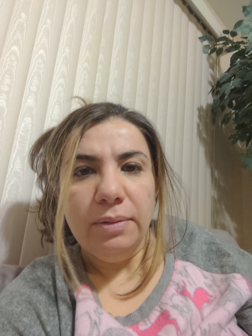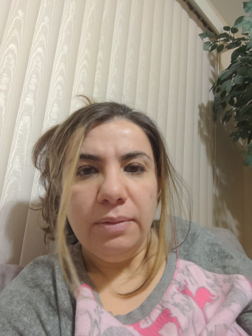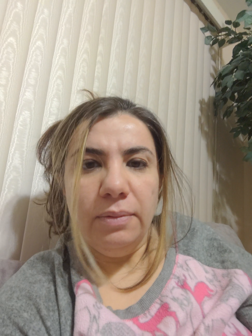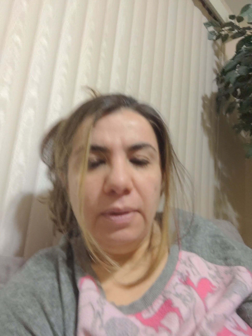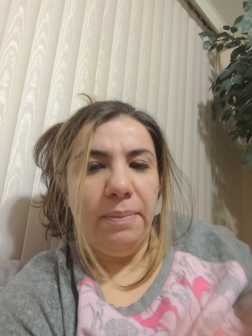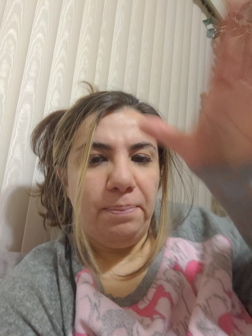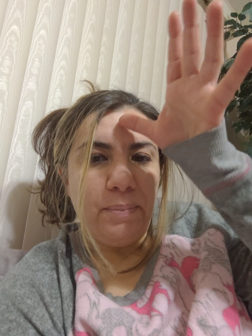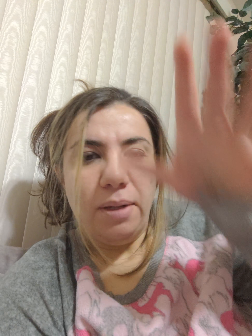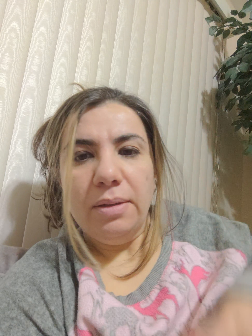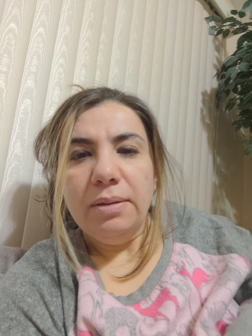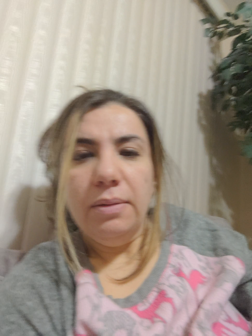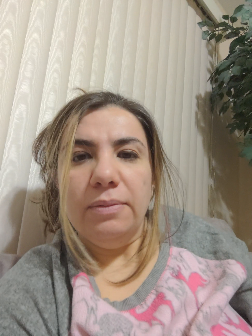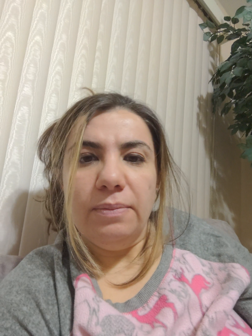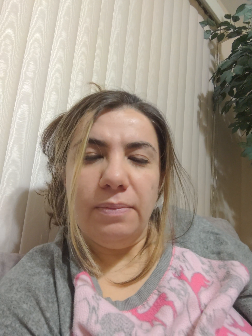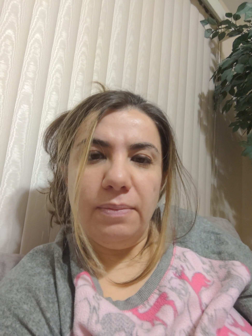man